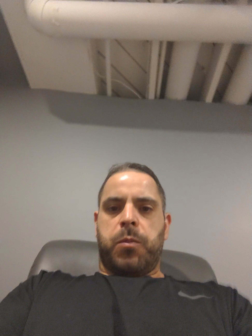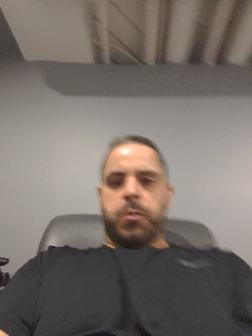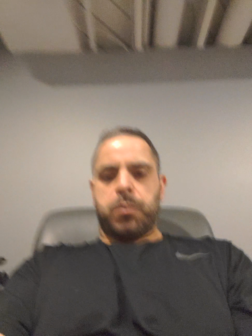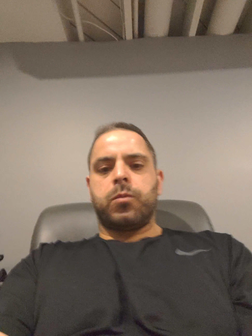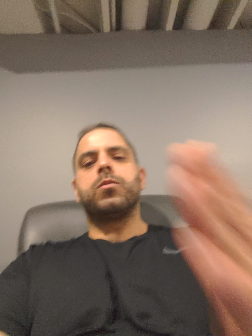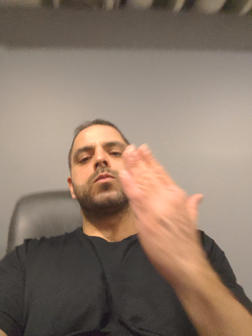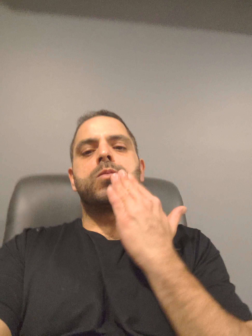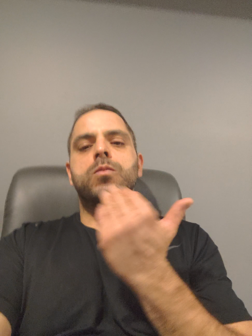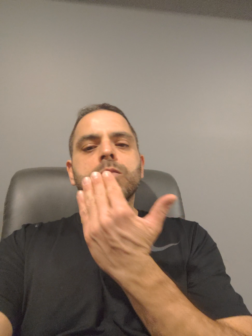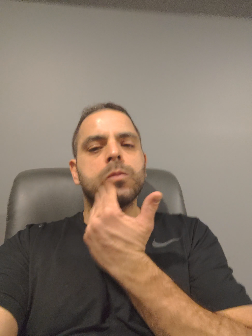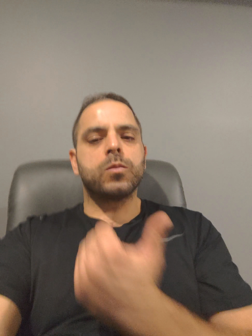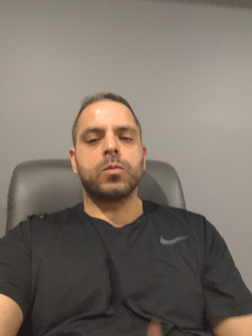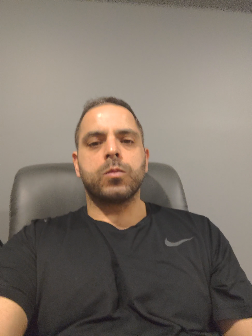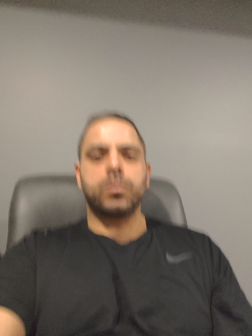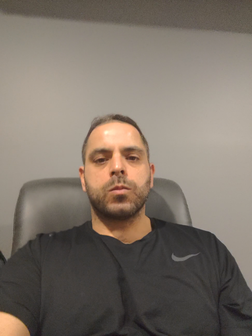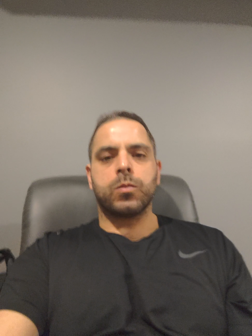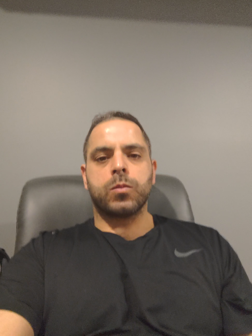napkin